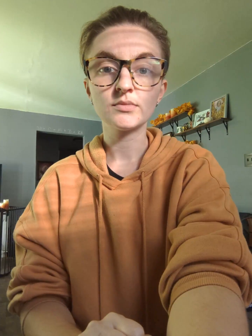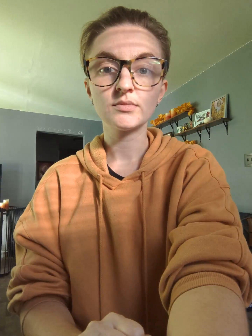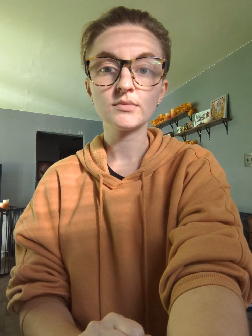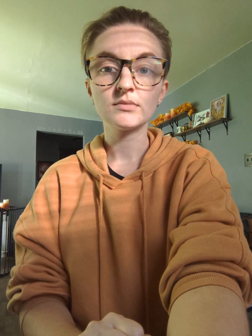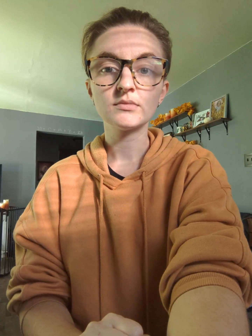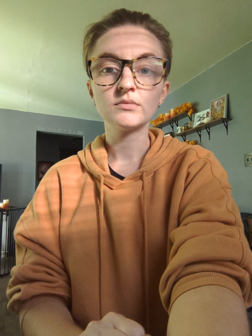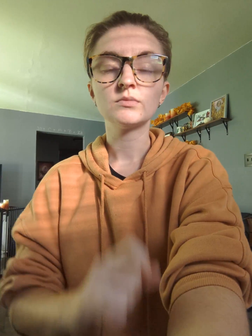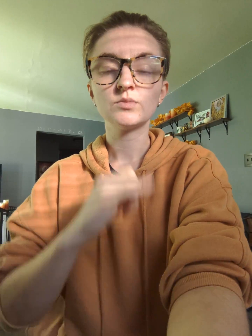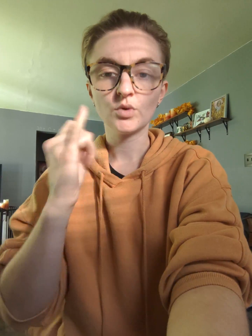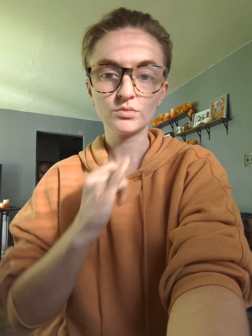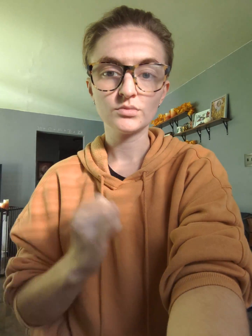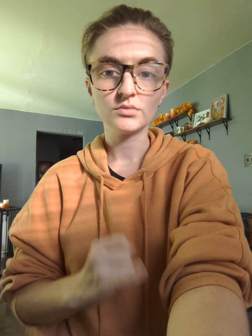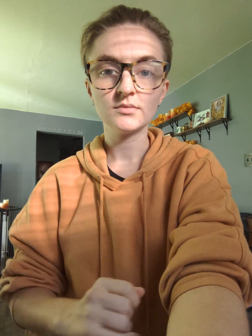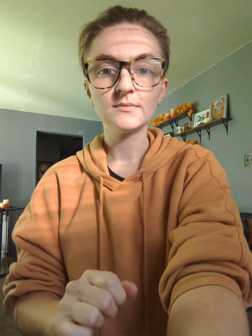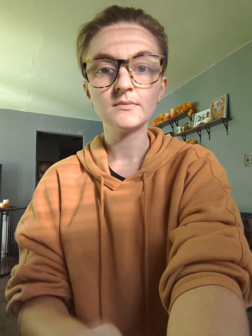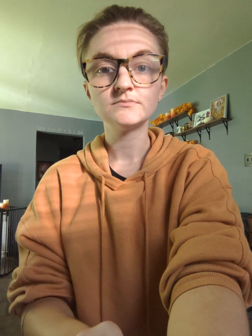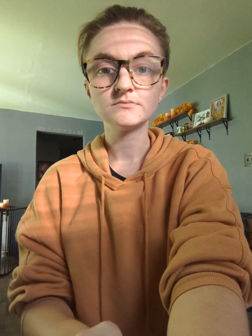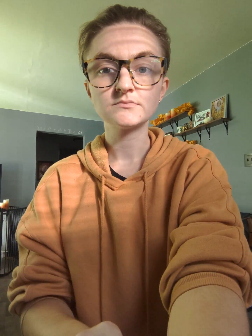draw